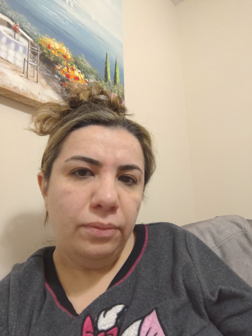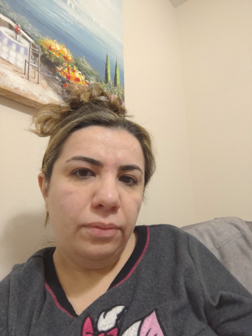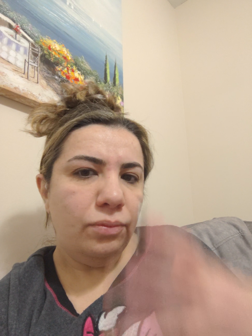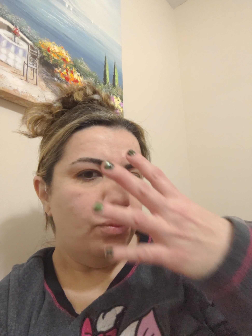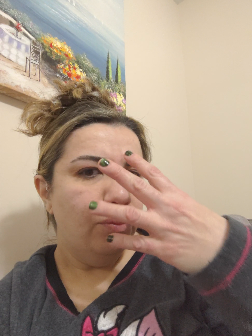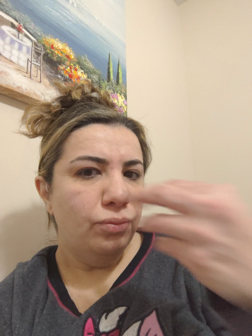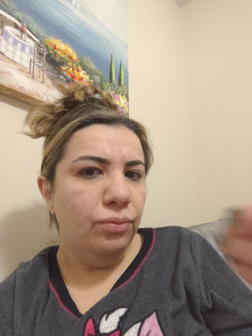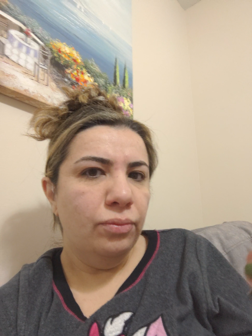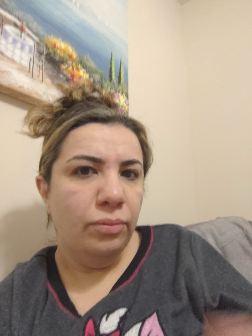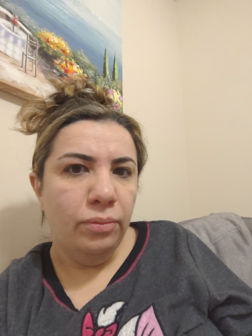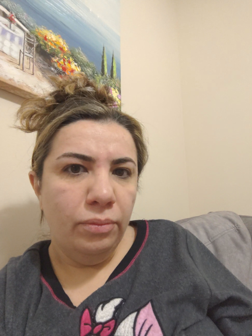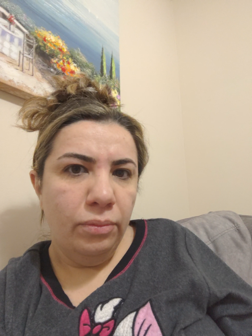wolf